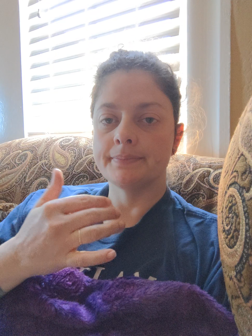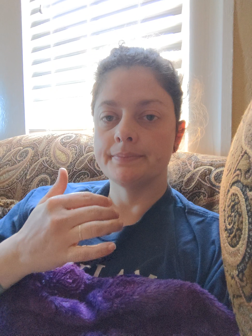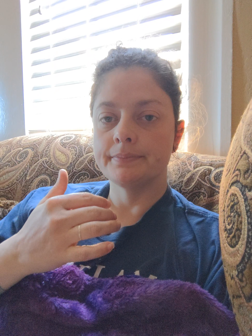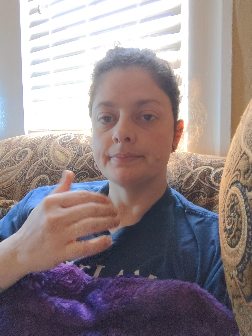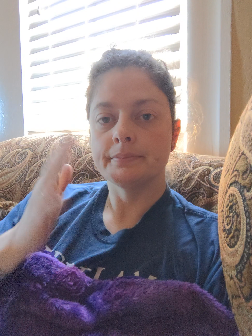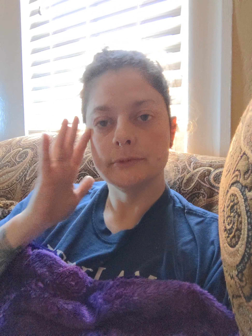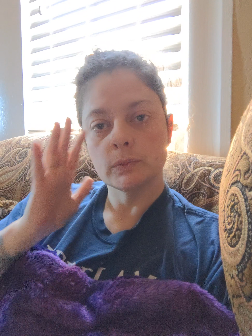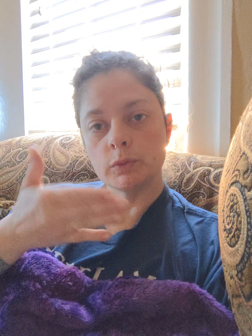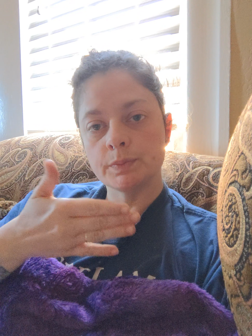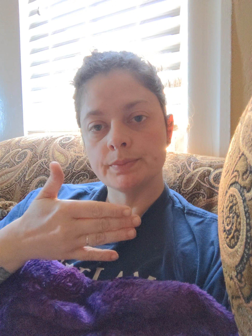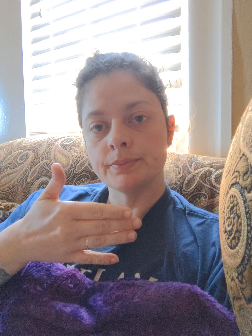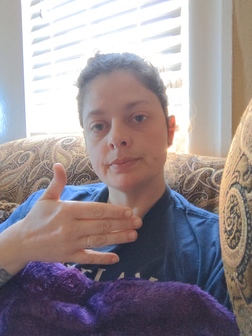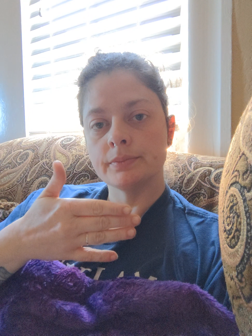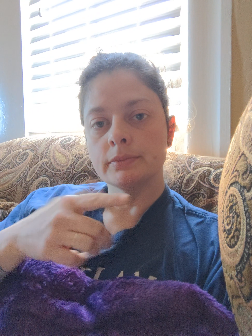bedroom